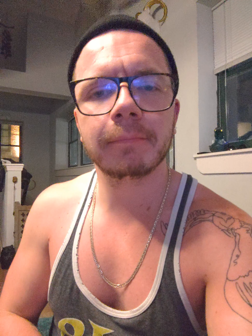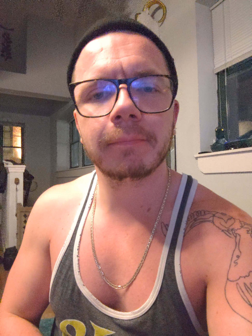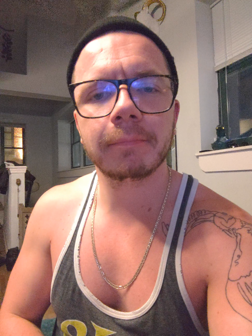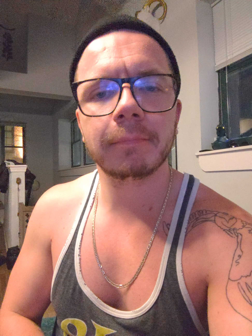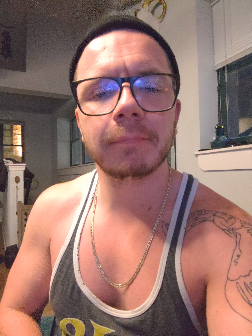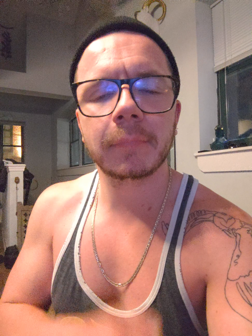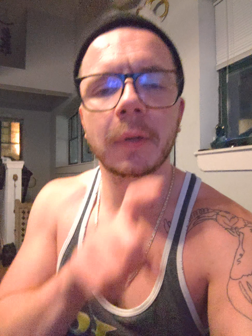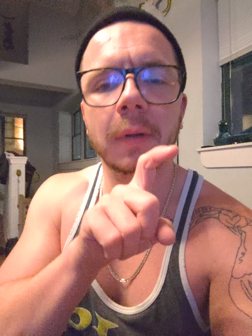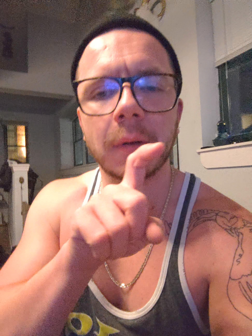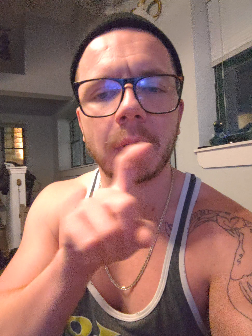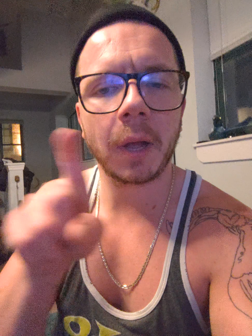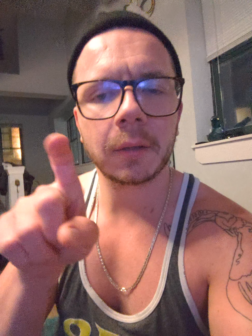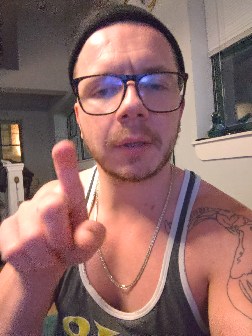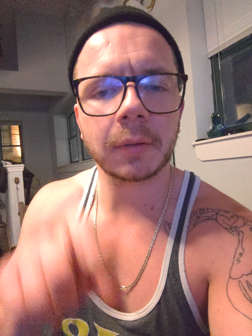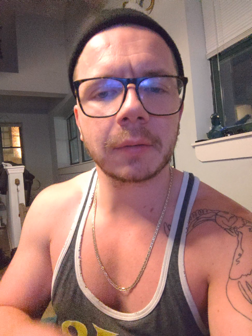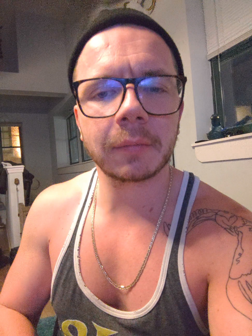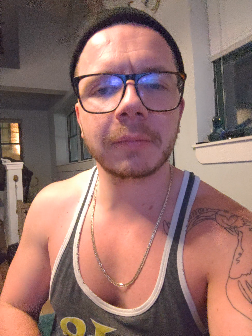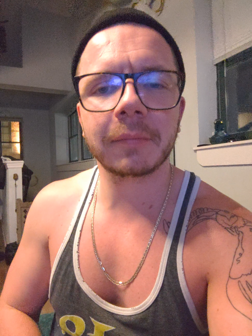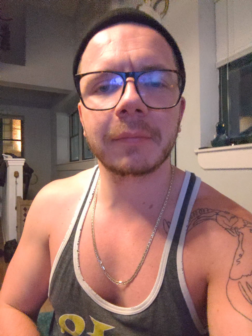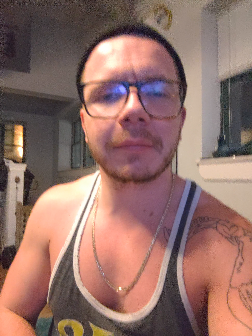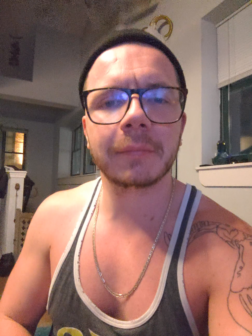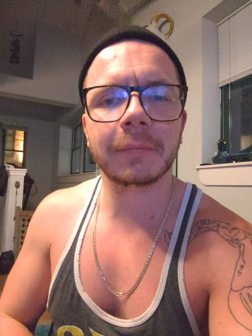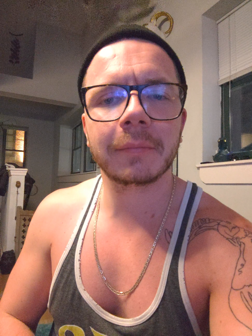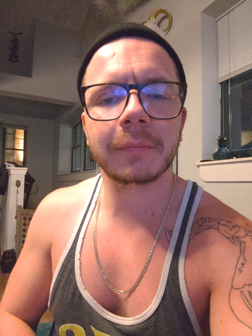closet